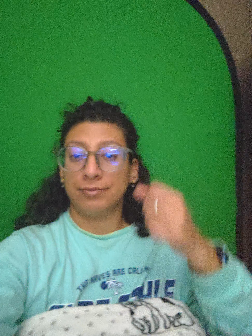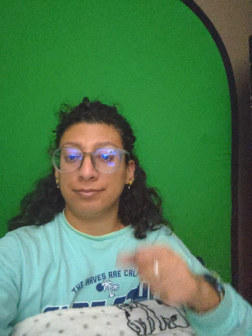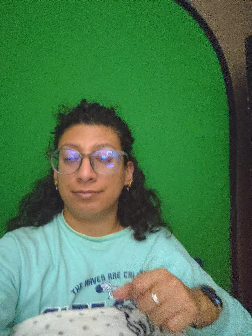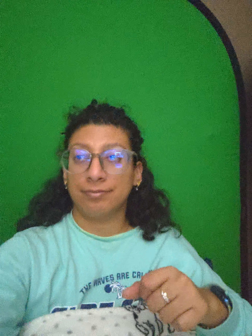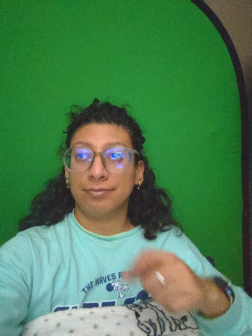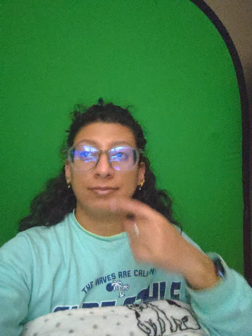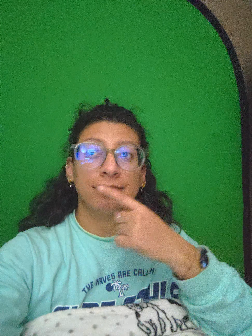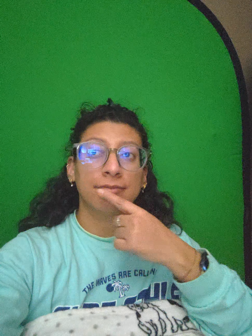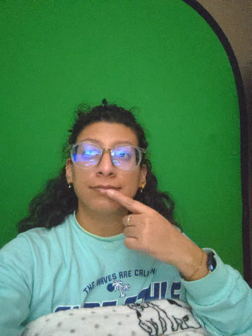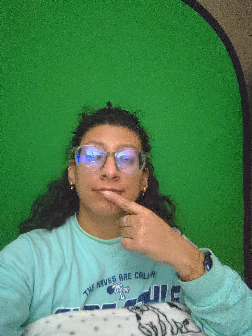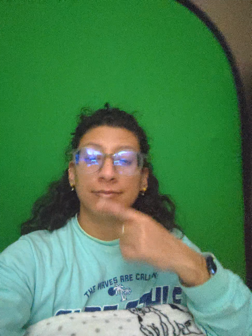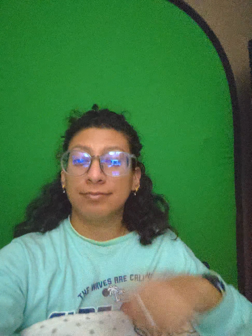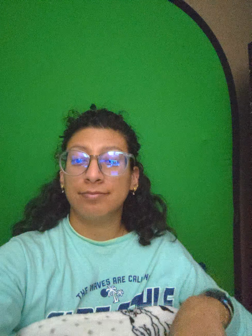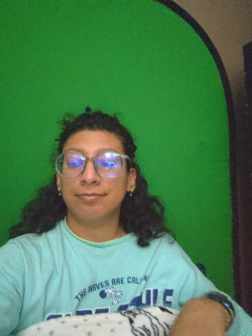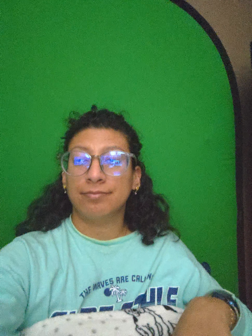lips